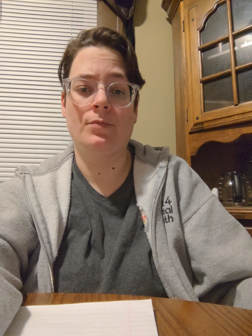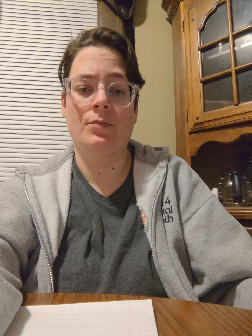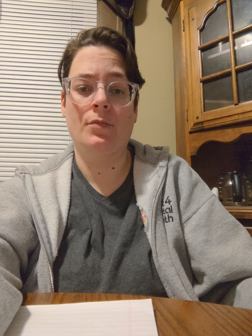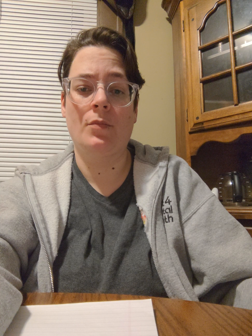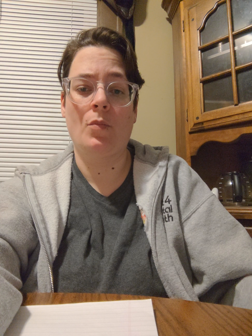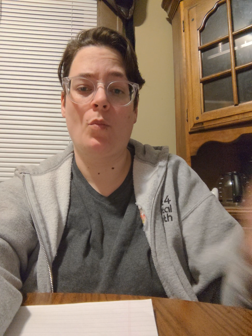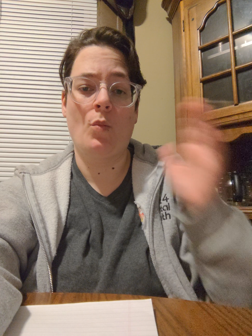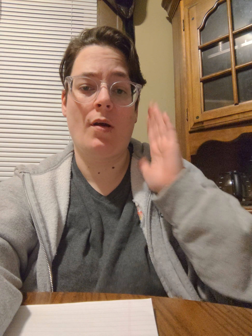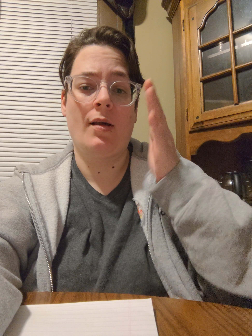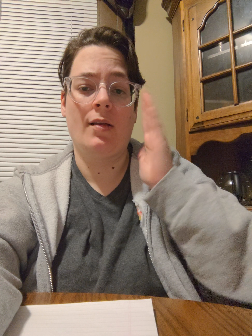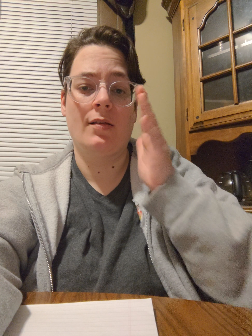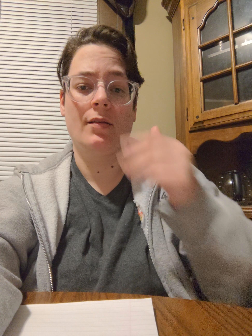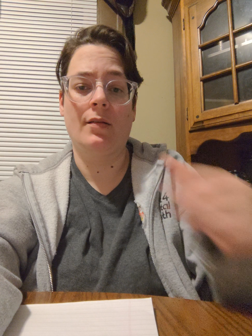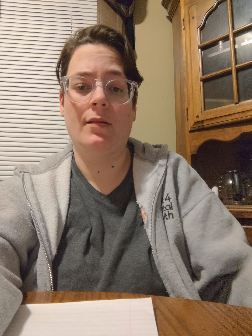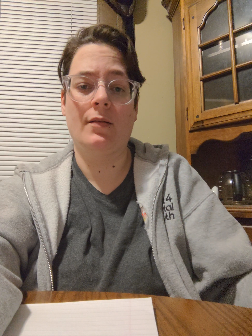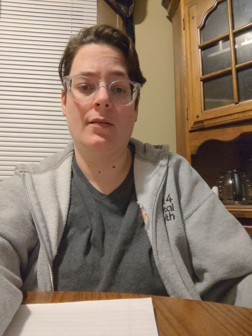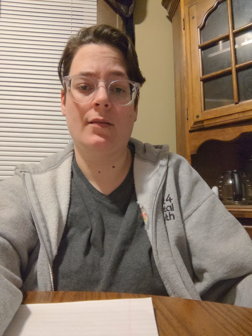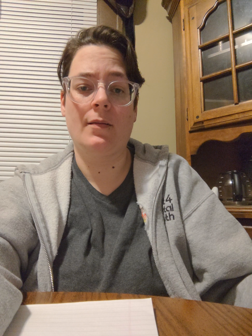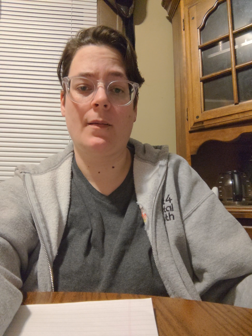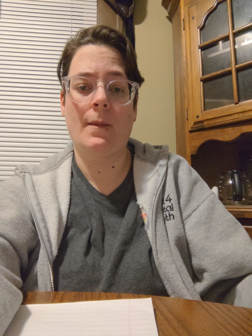will